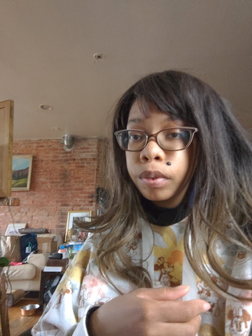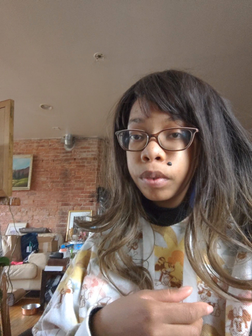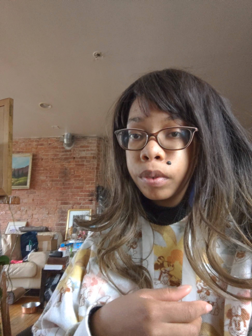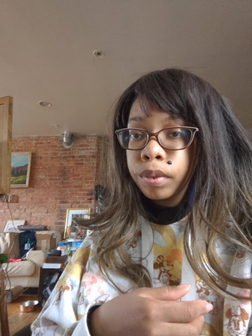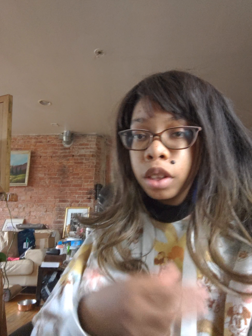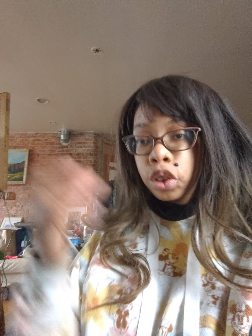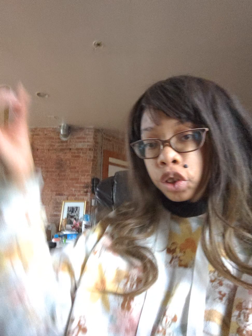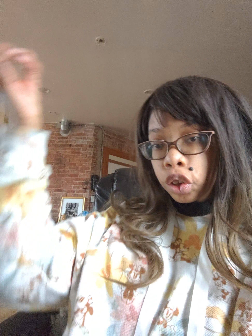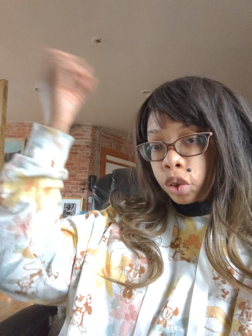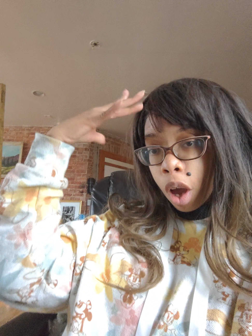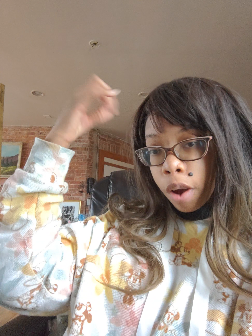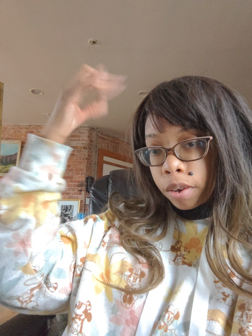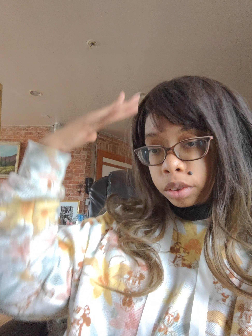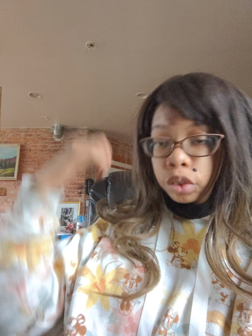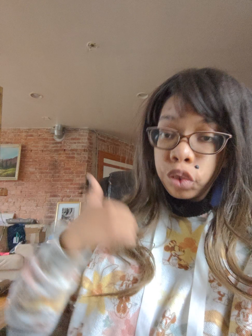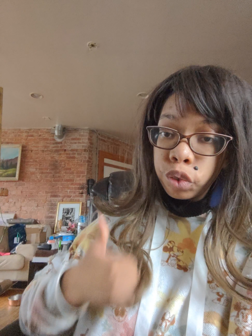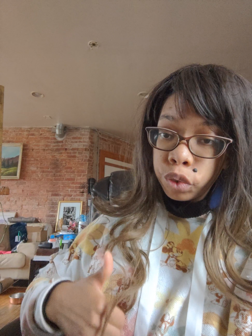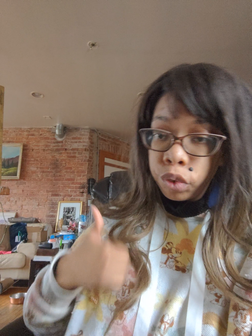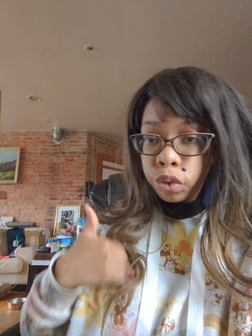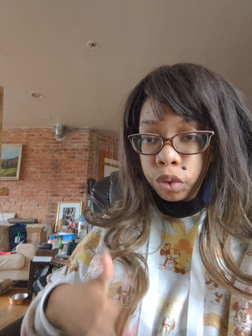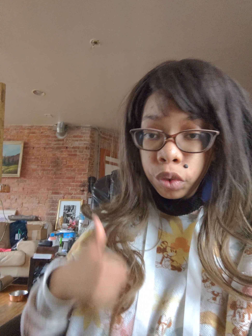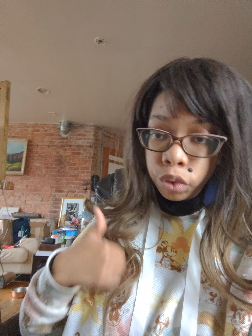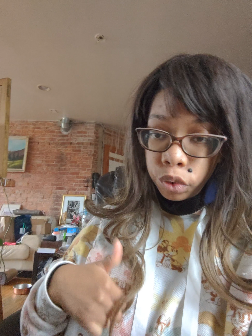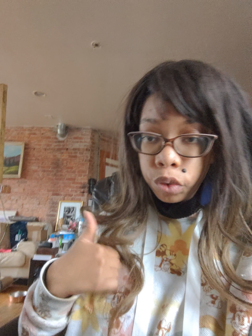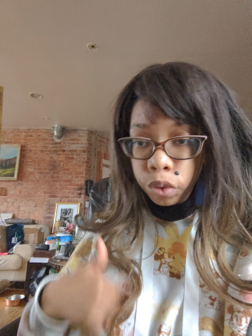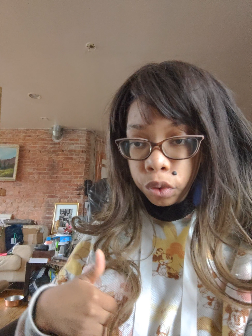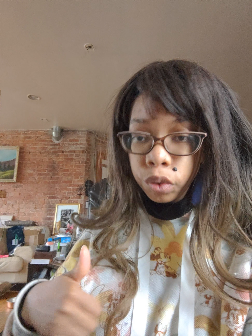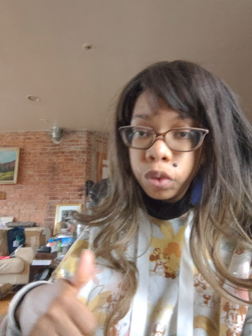shower